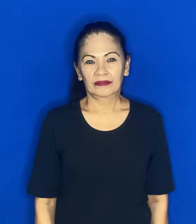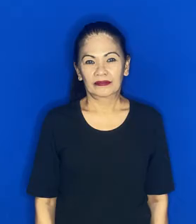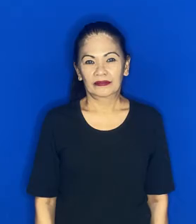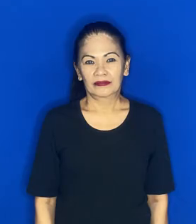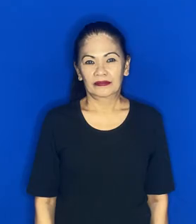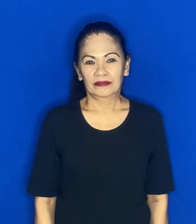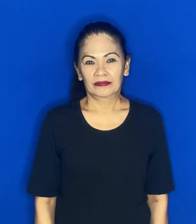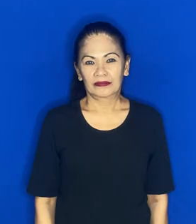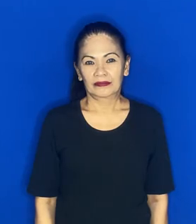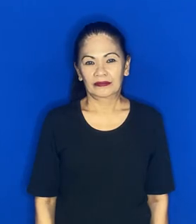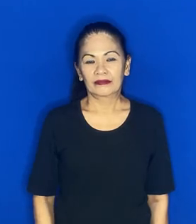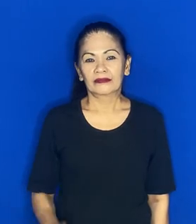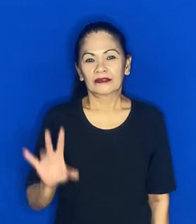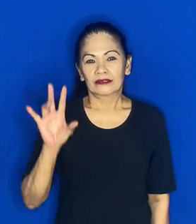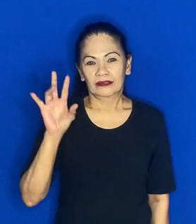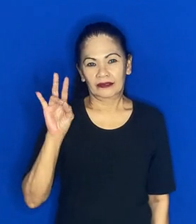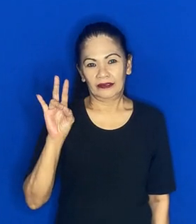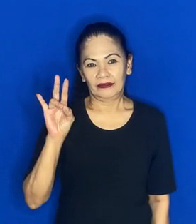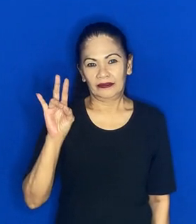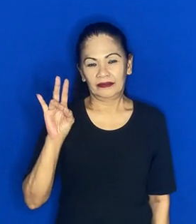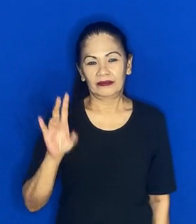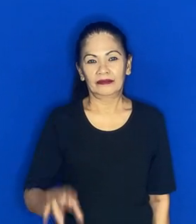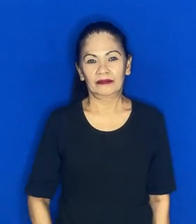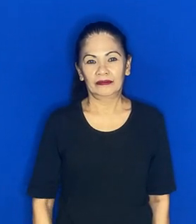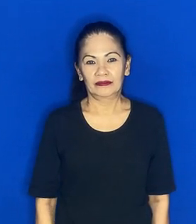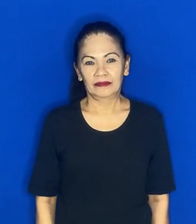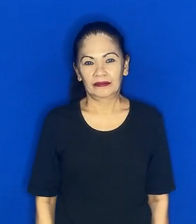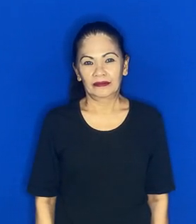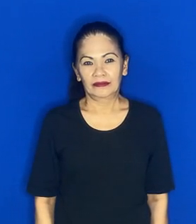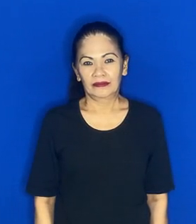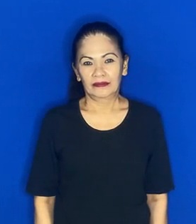seven